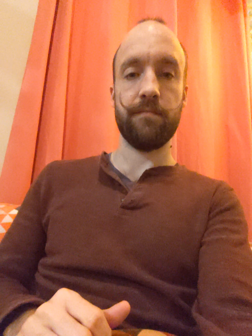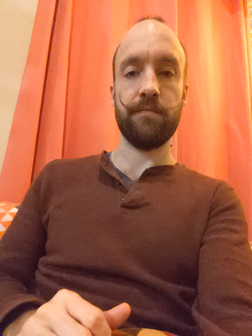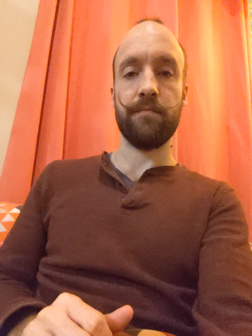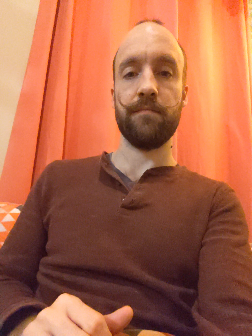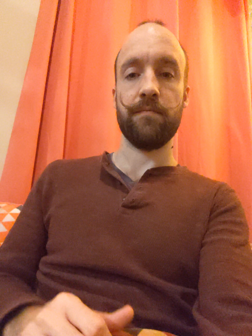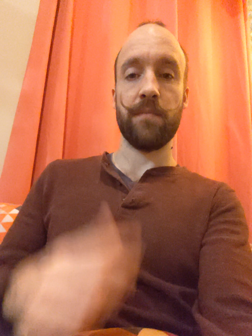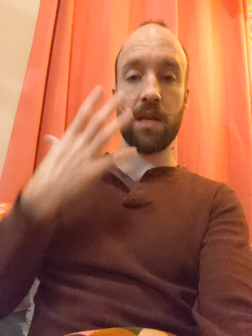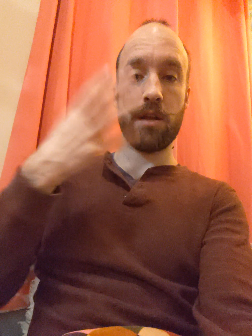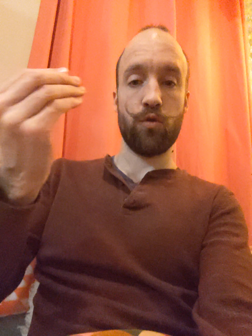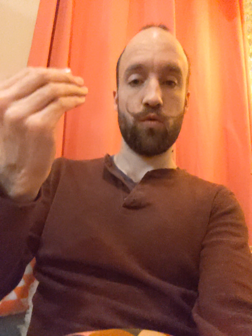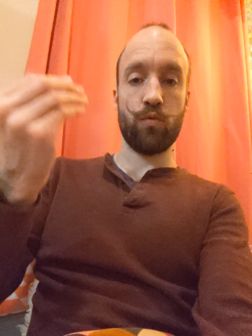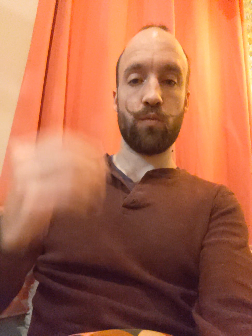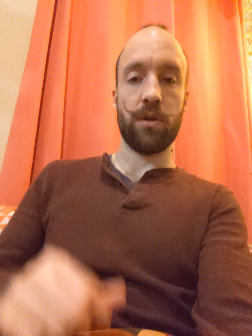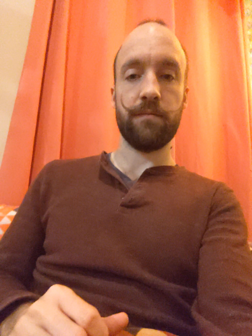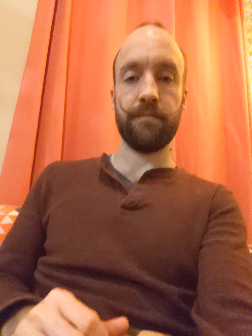go